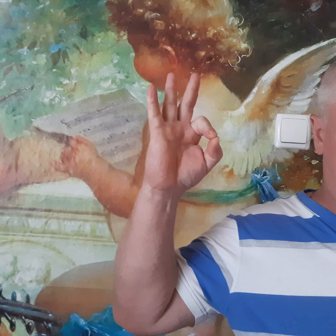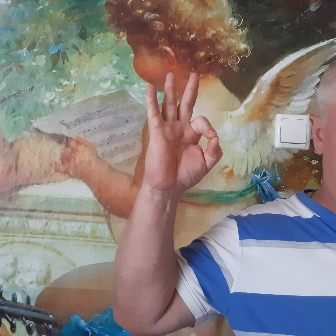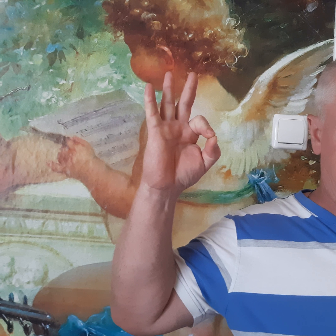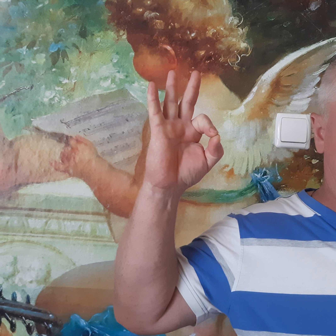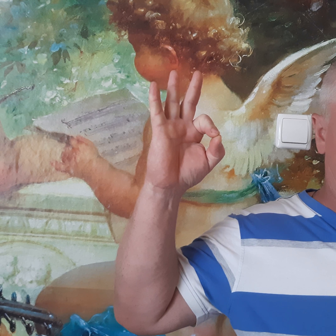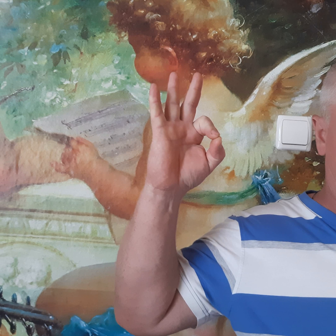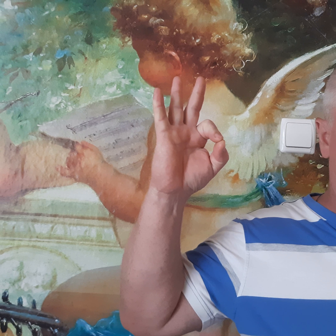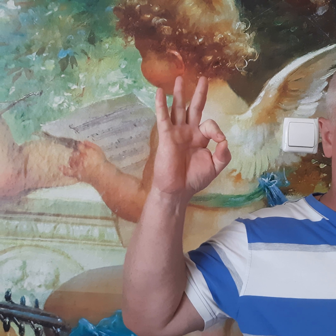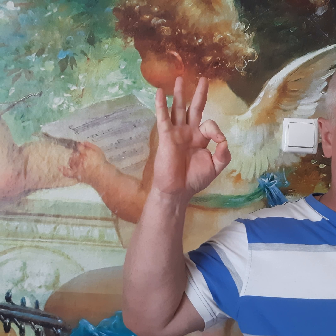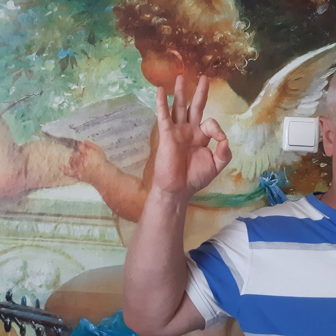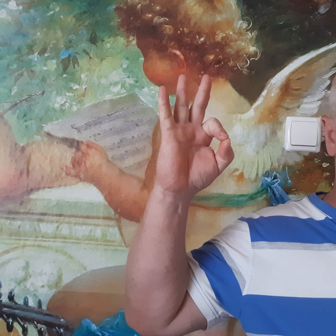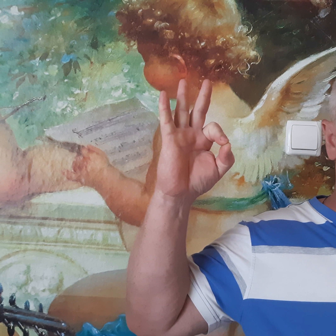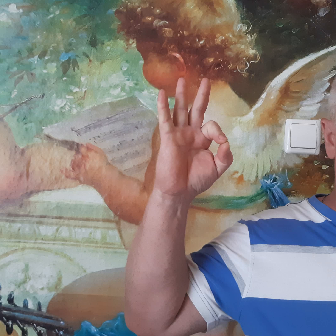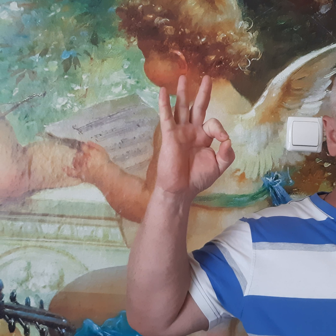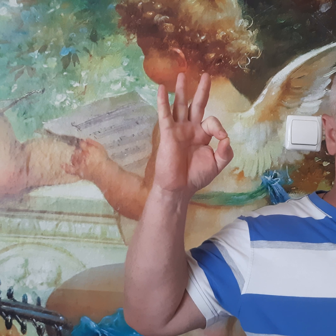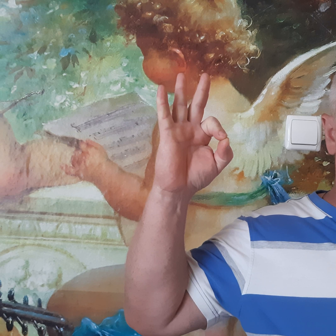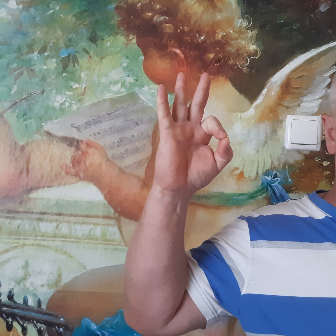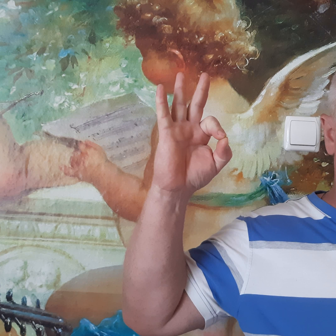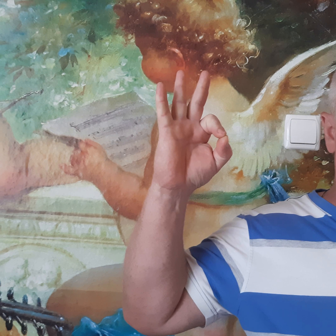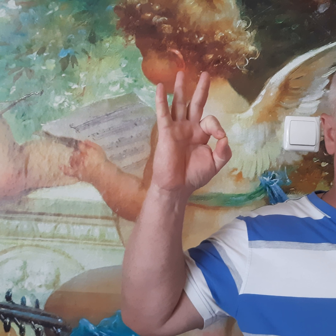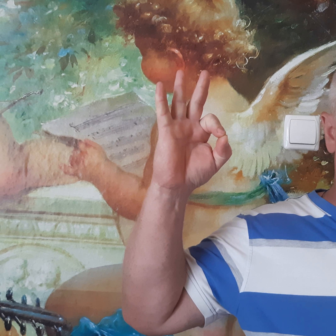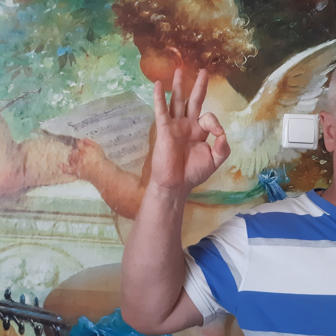О